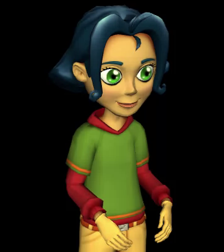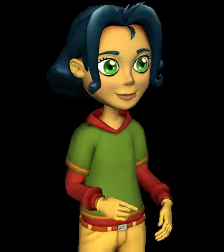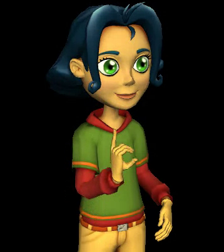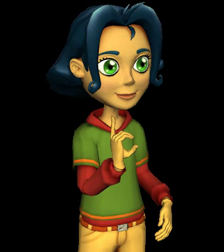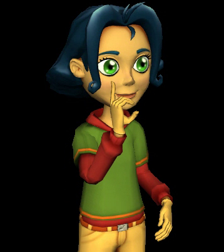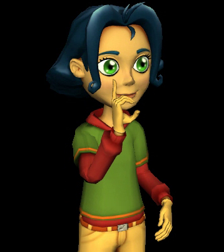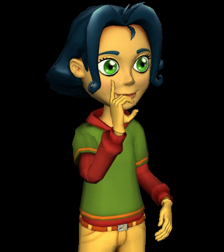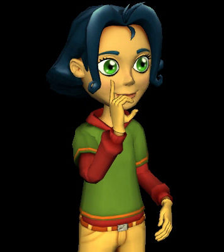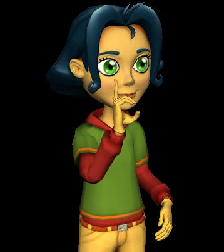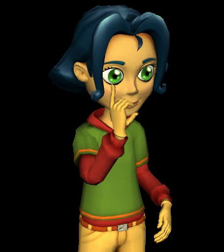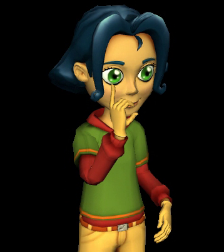الله